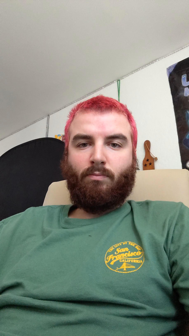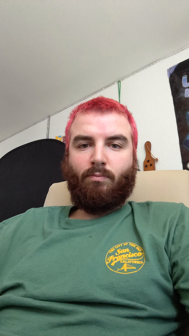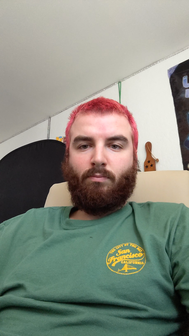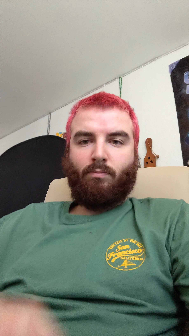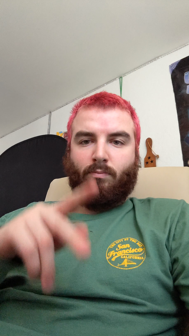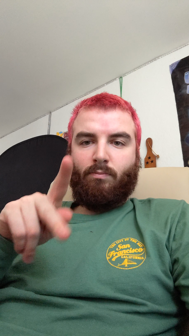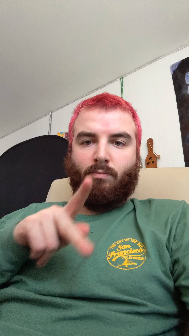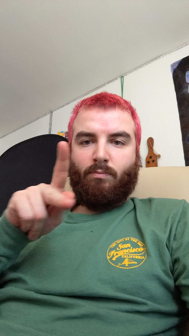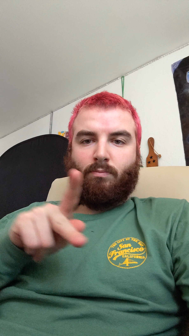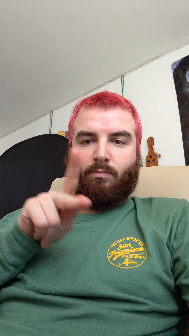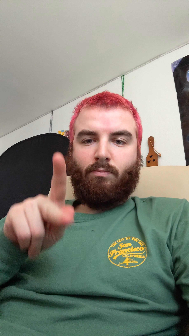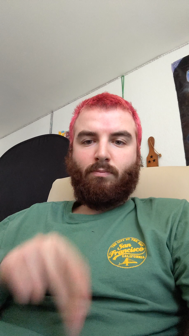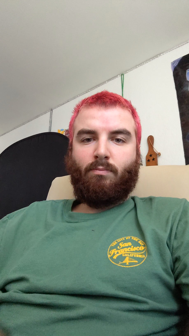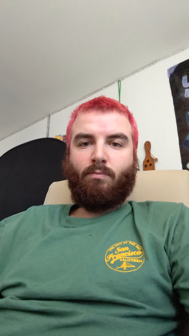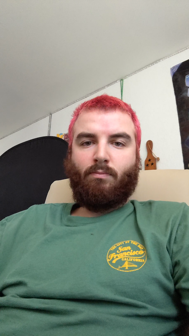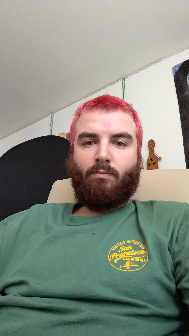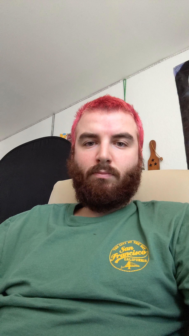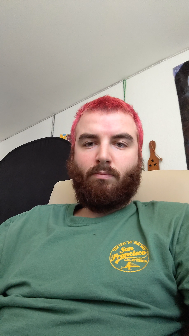people